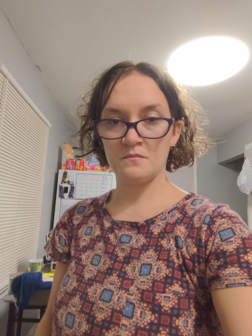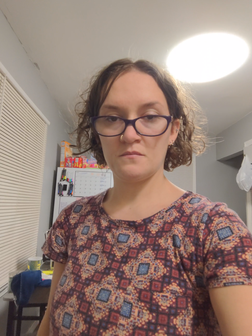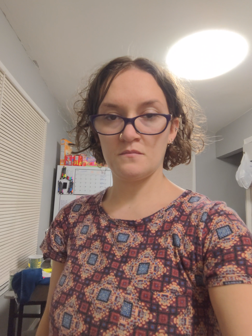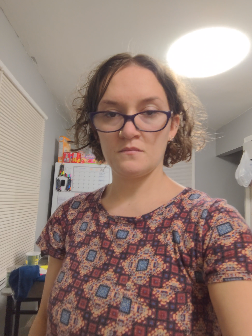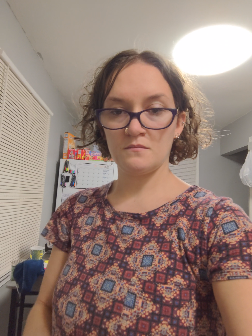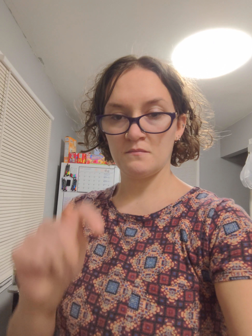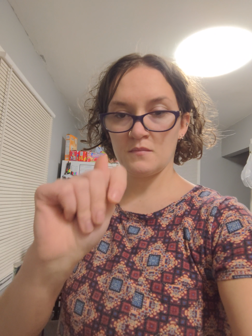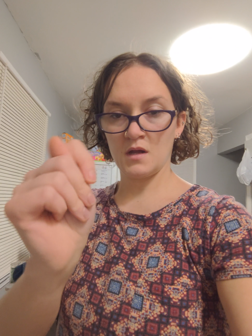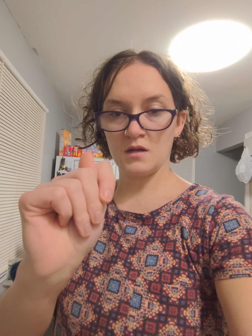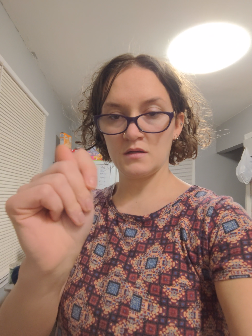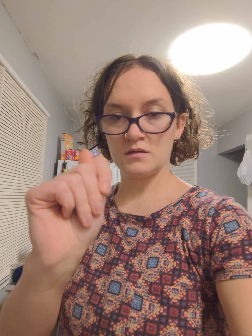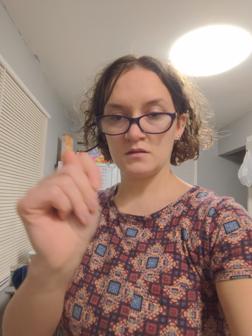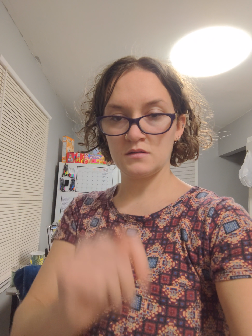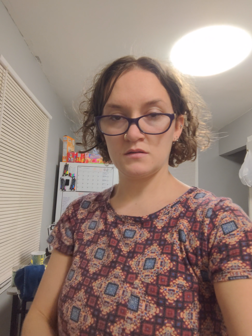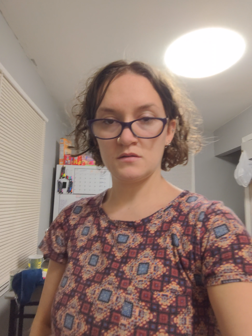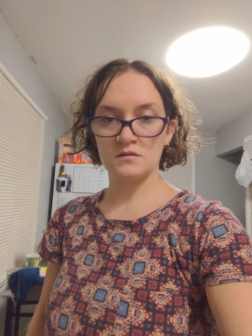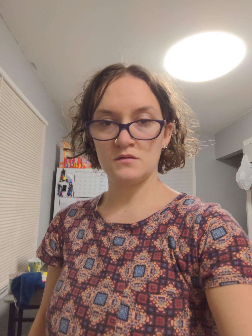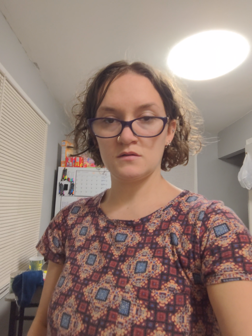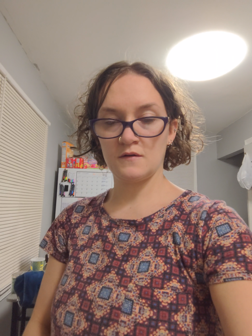potty